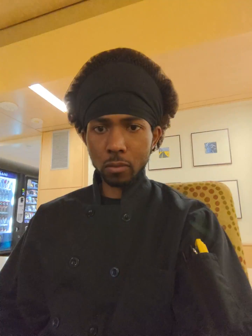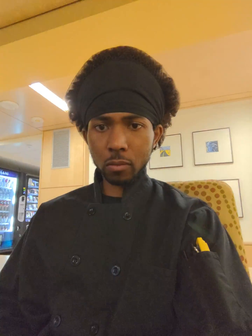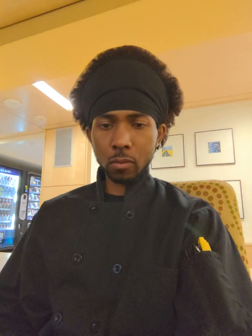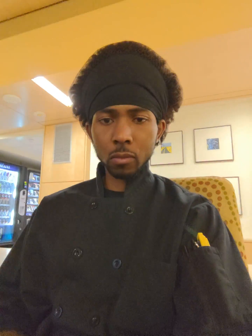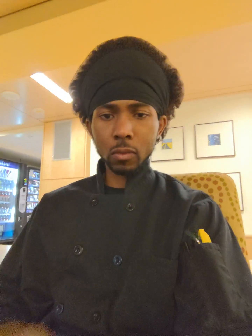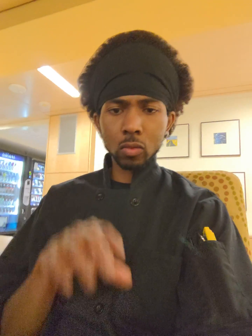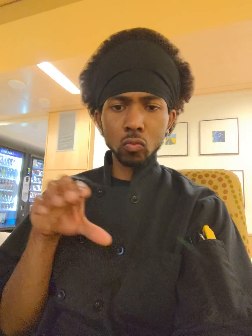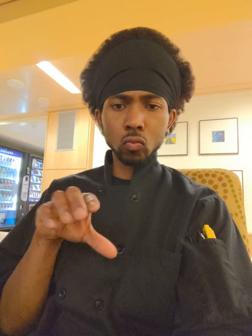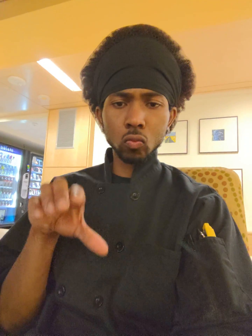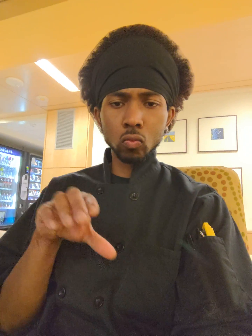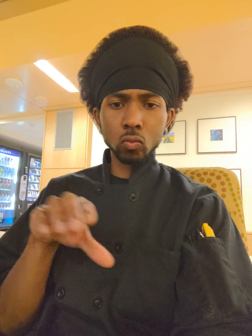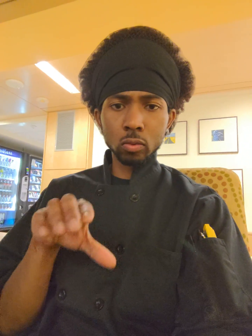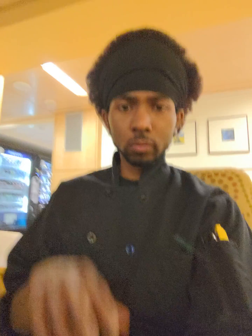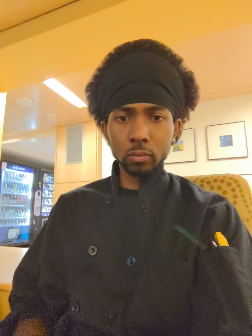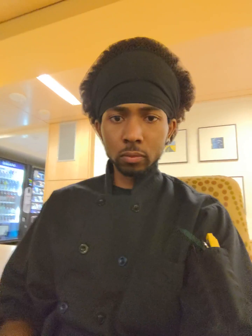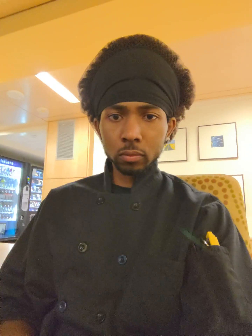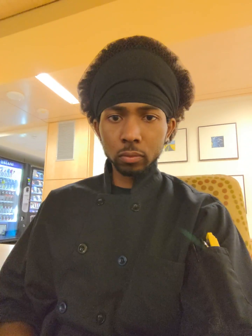does